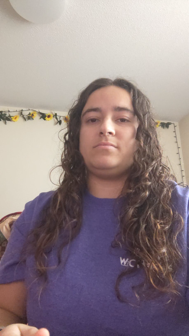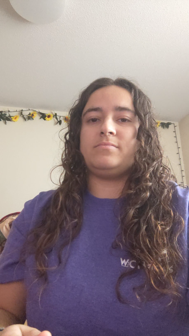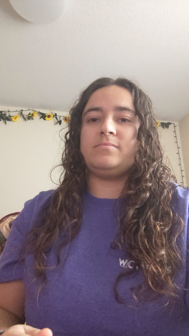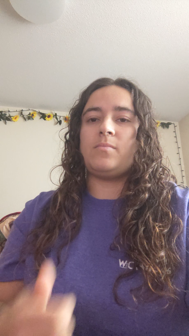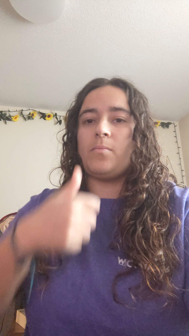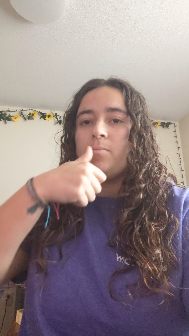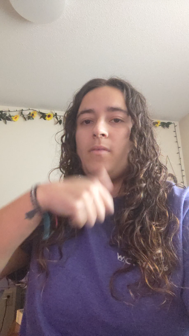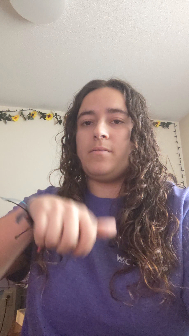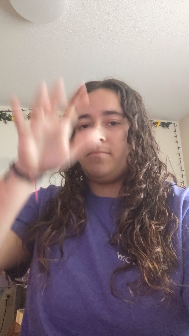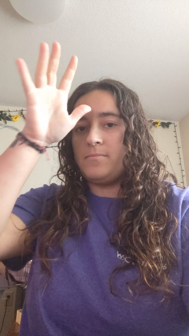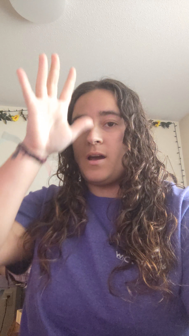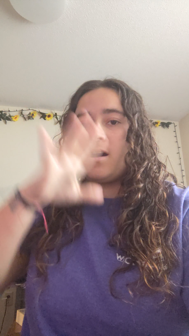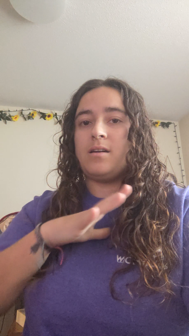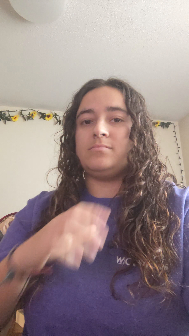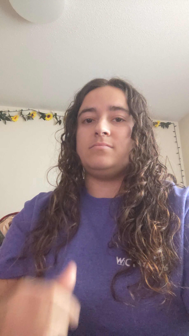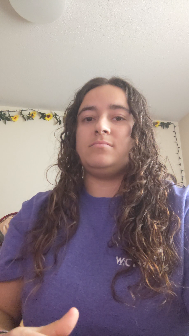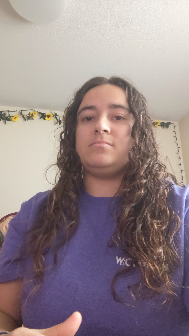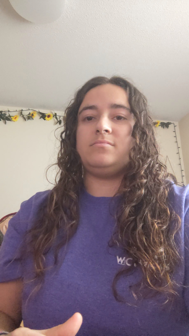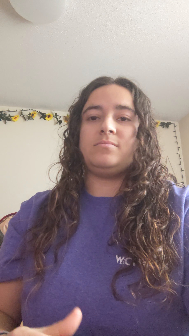mailman